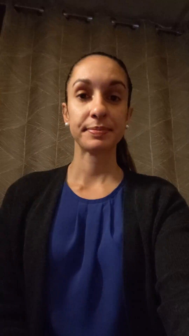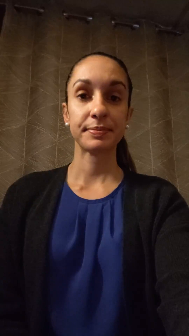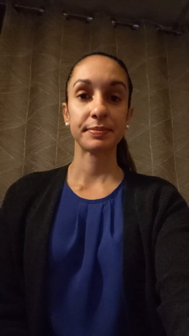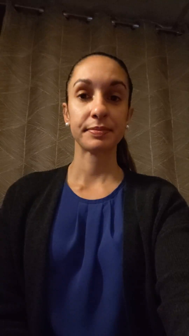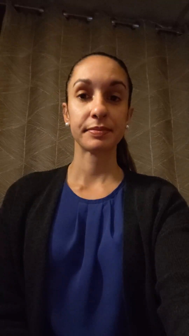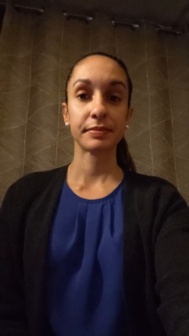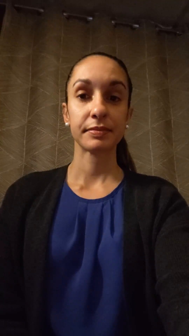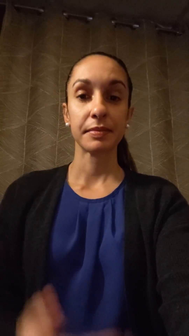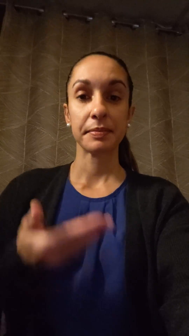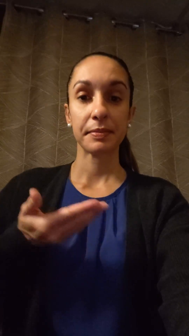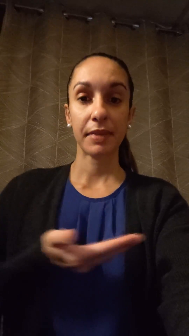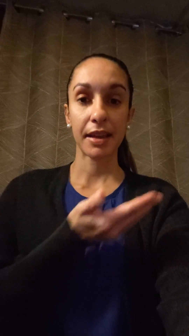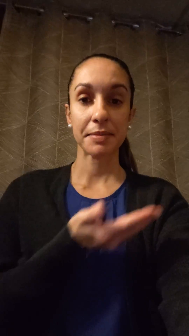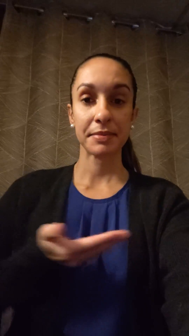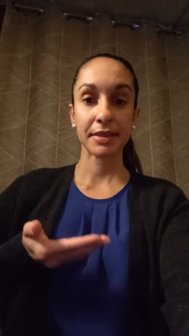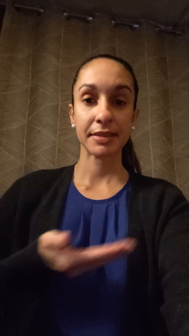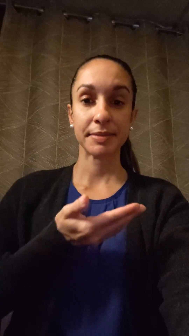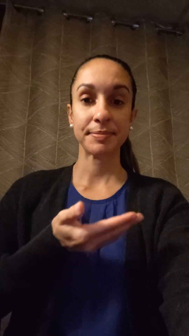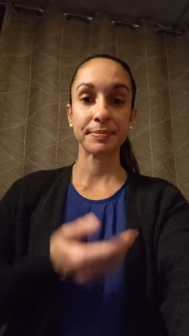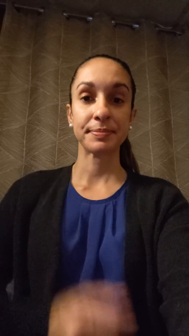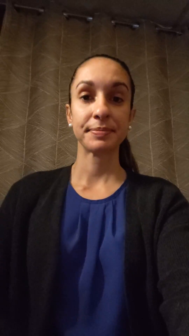baby